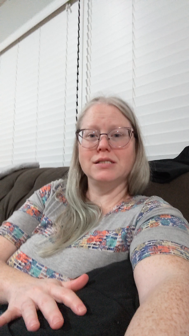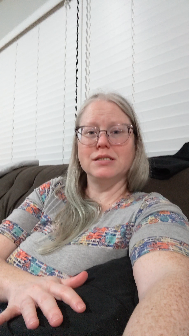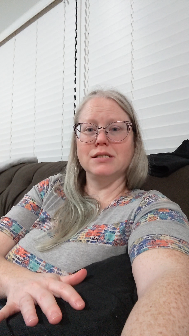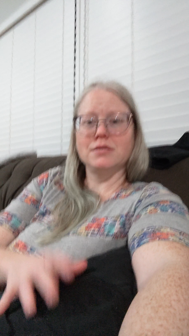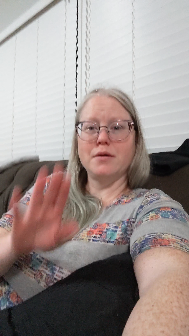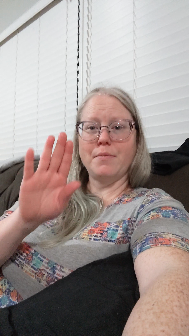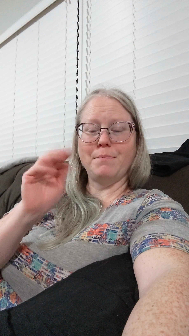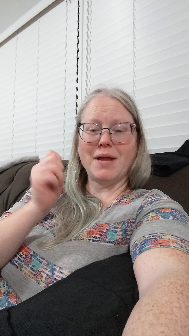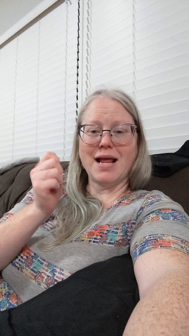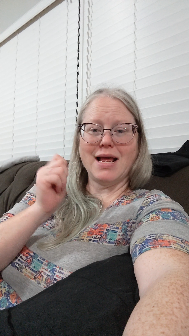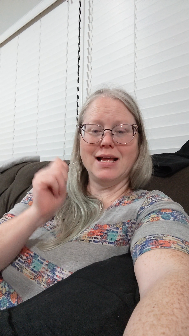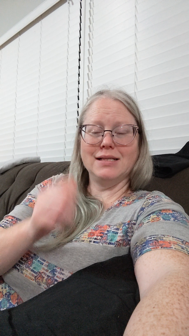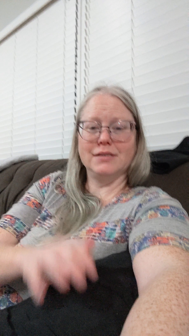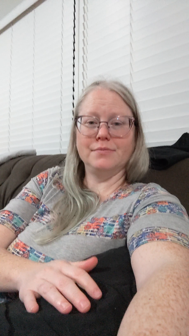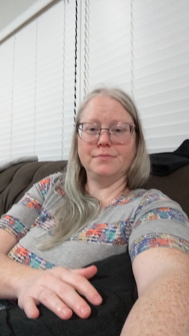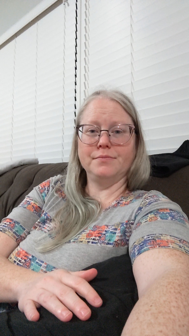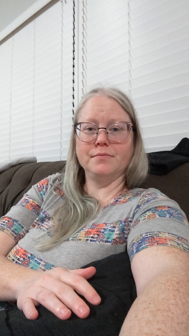bat